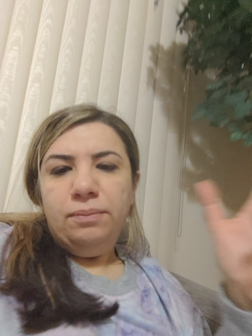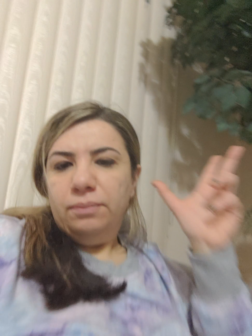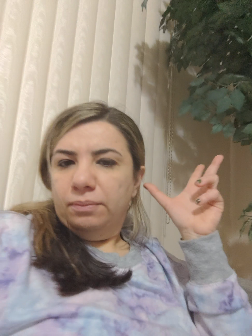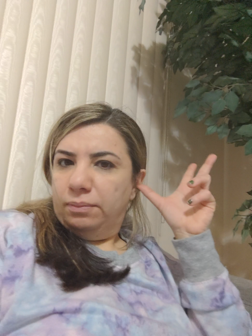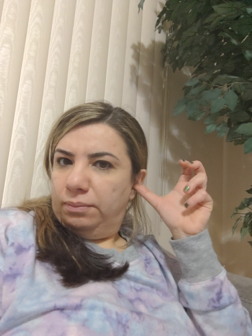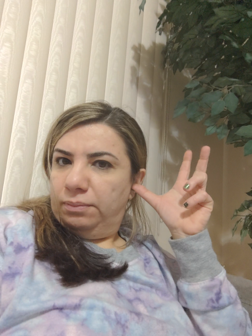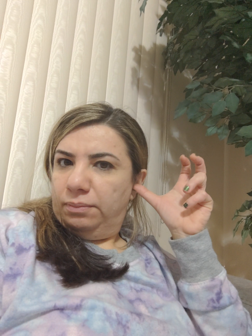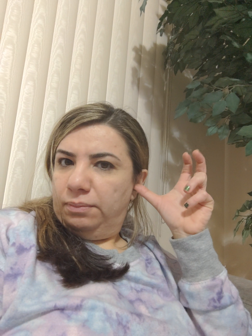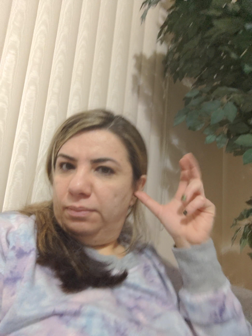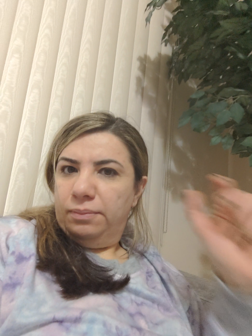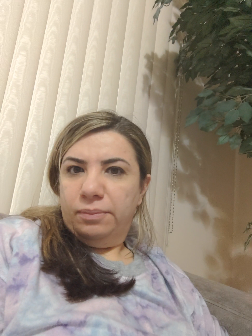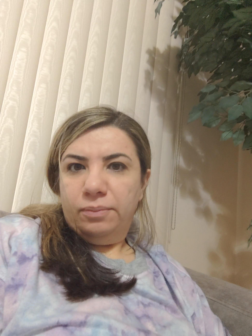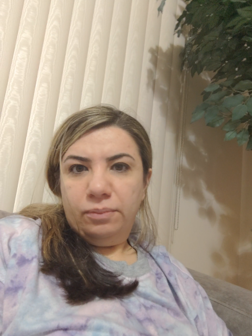hear